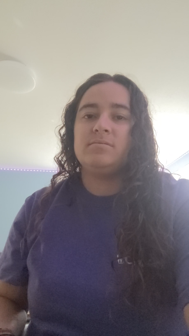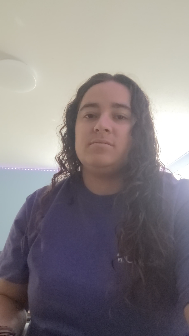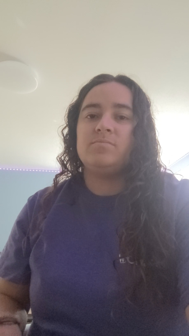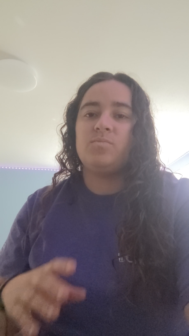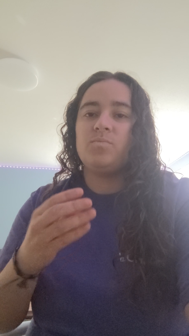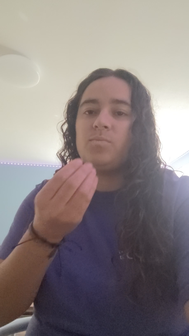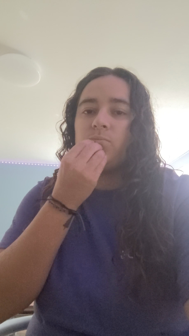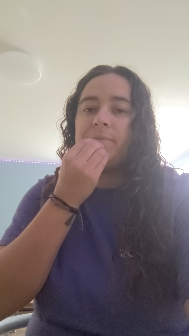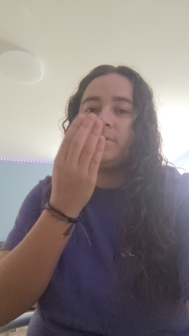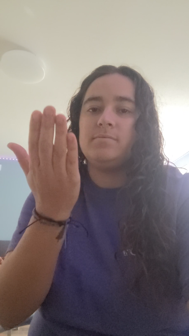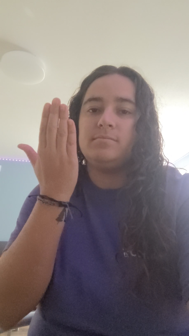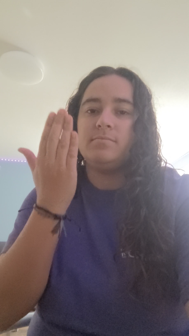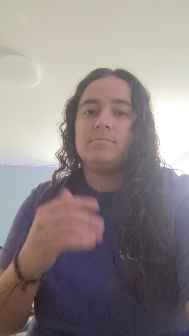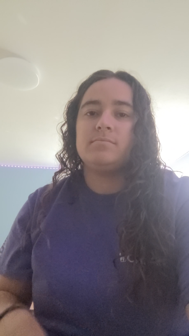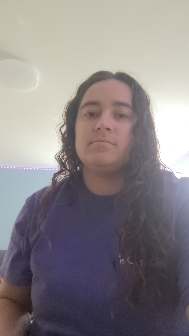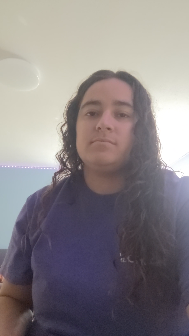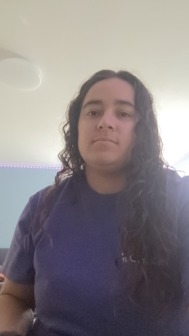breakfast